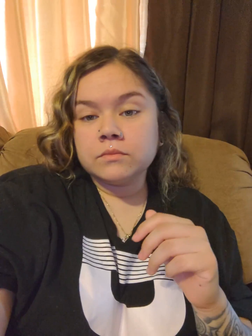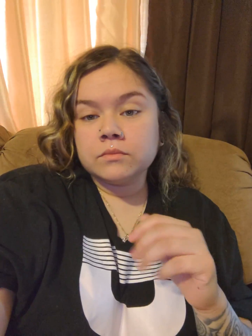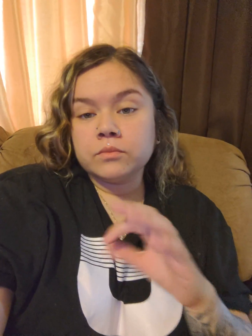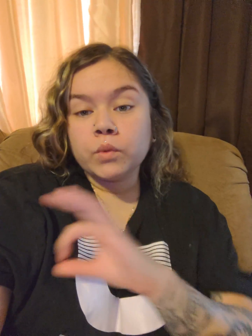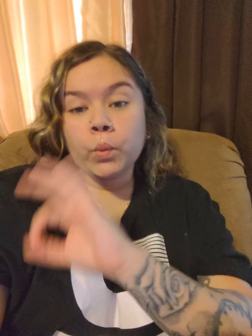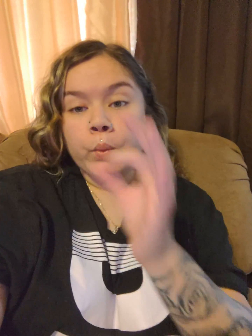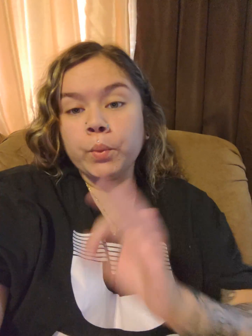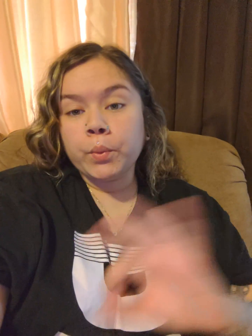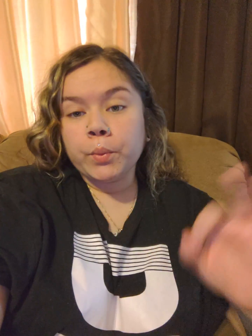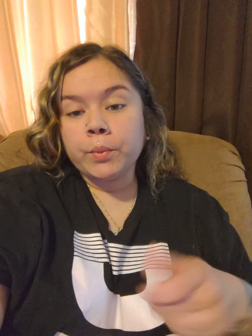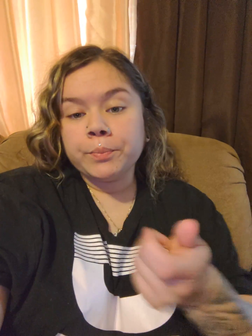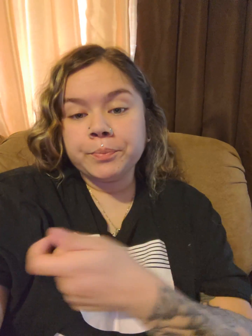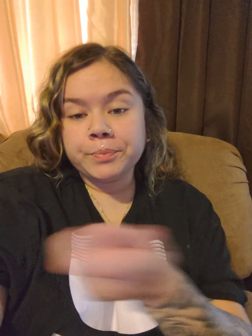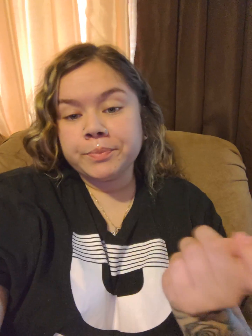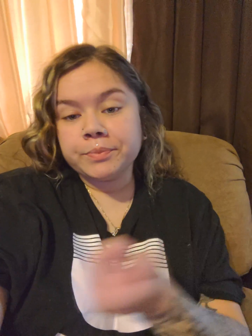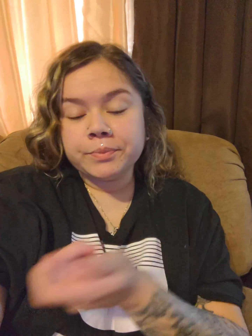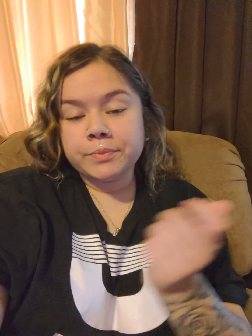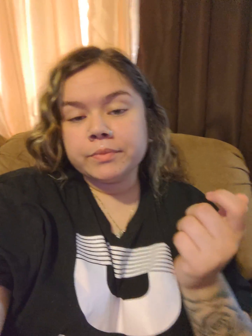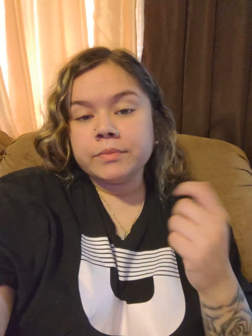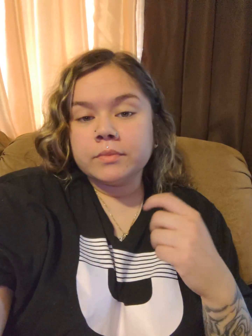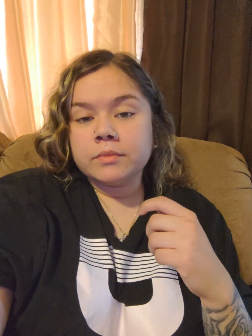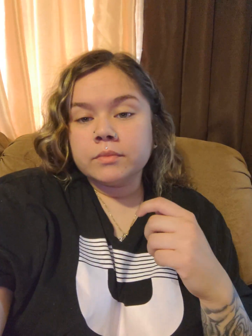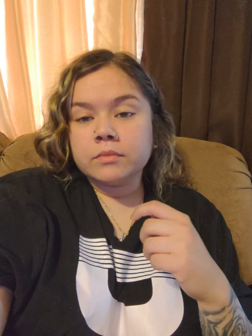hose